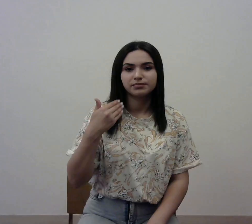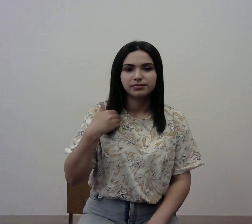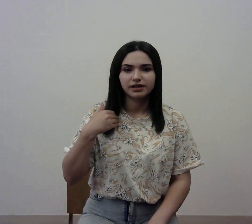mən